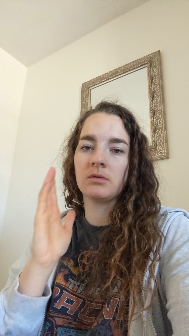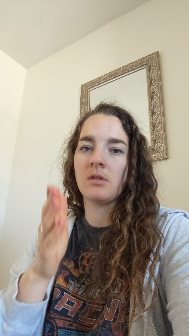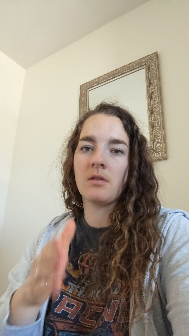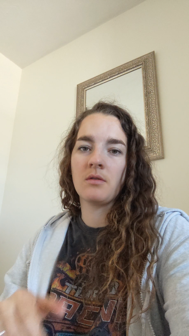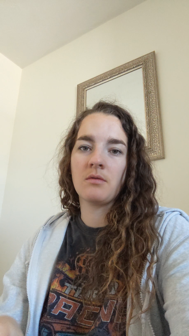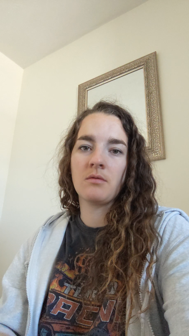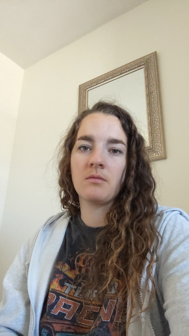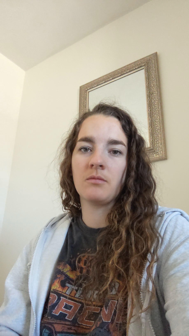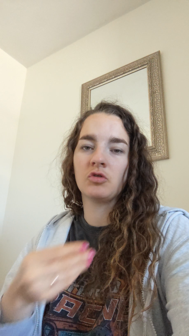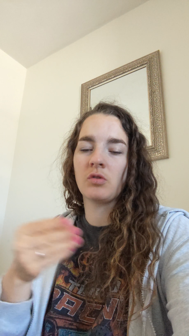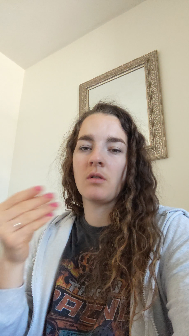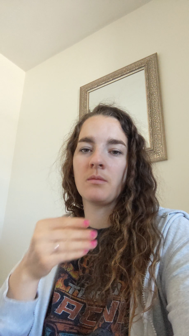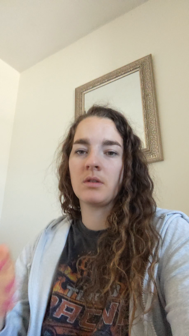shopping